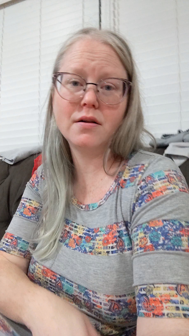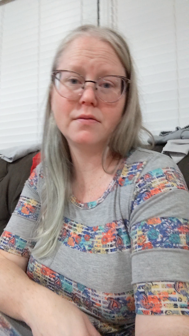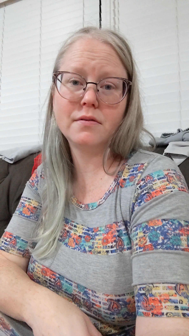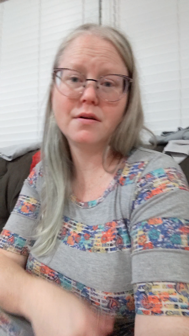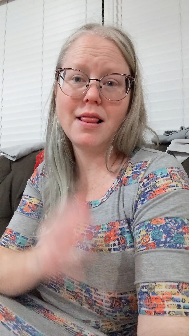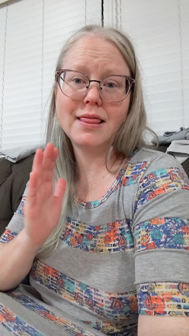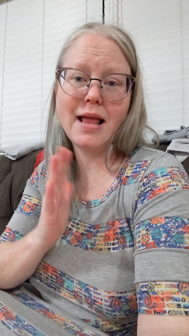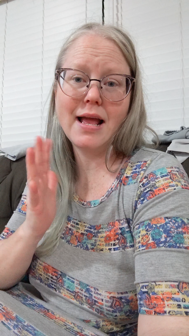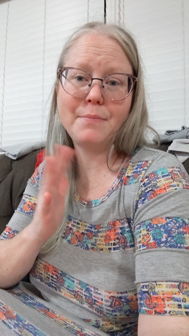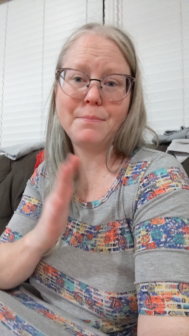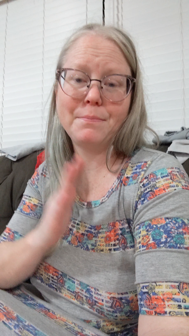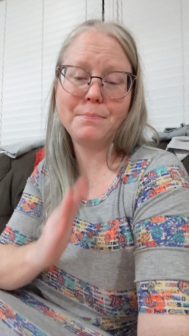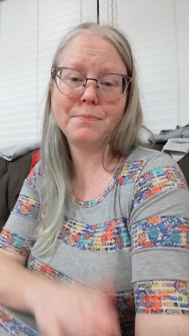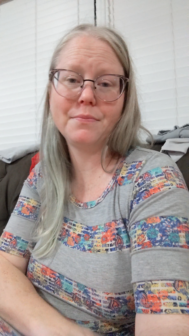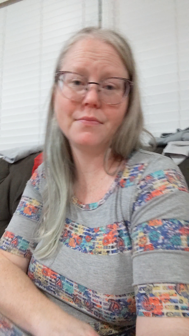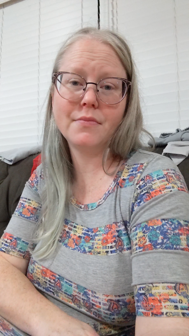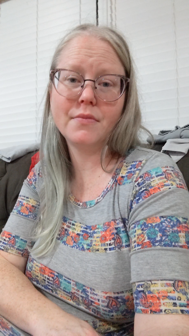clap